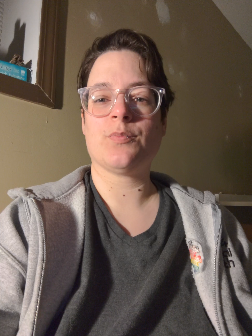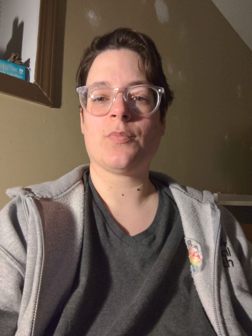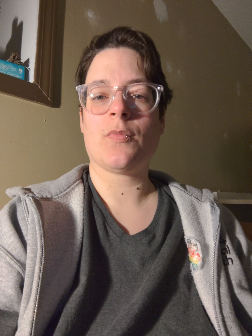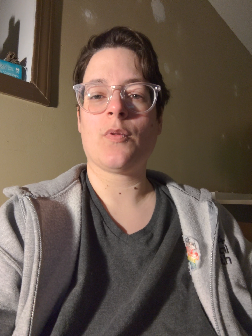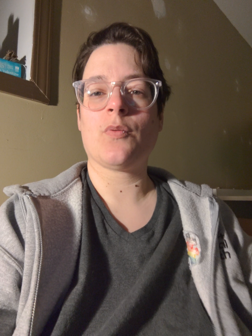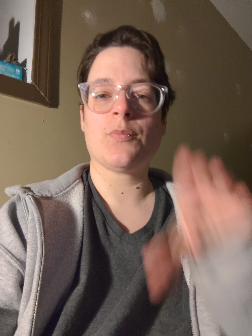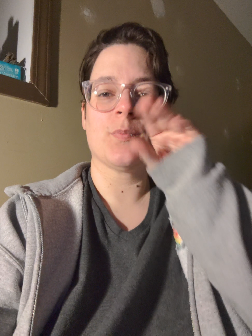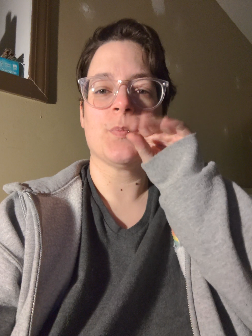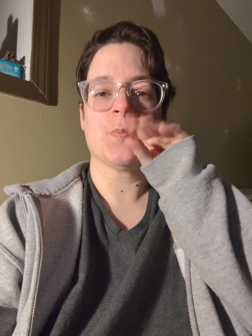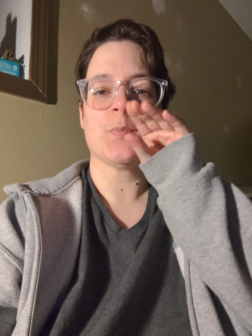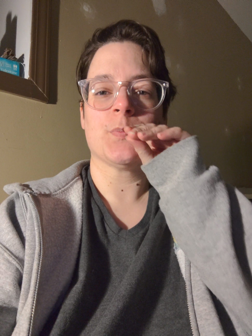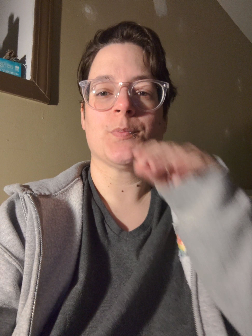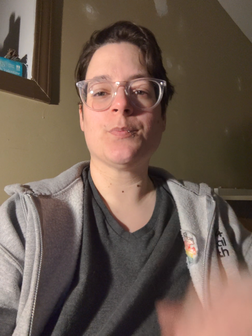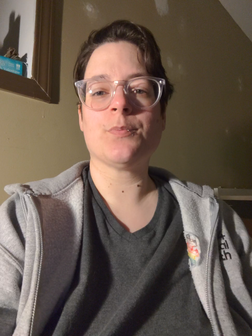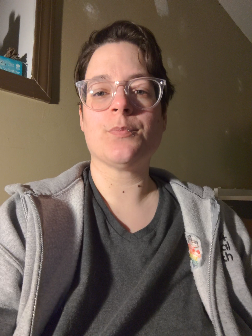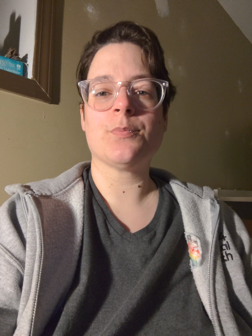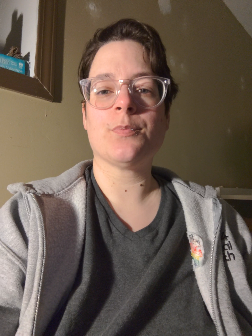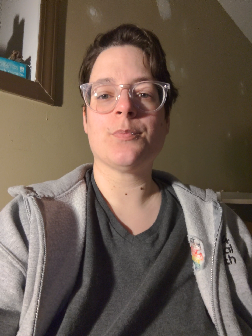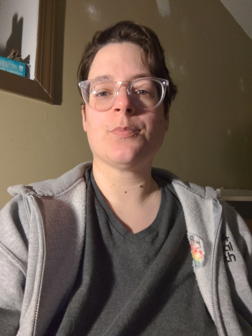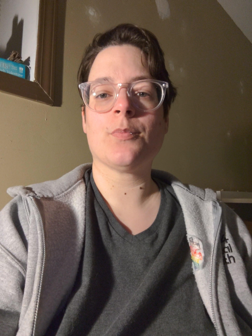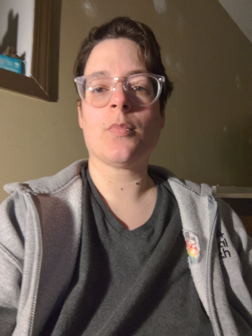goose